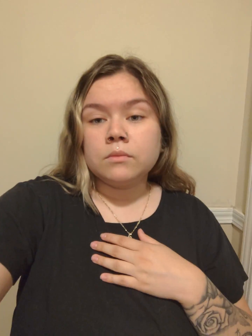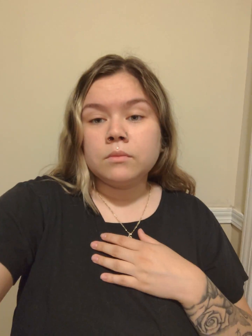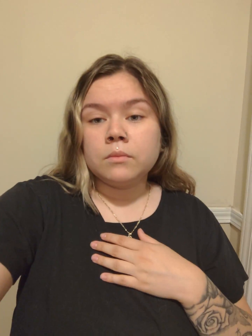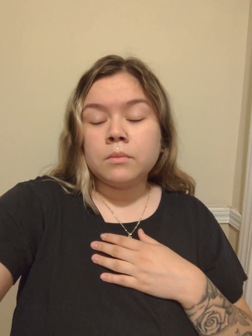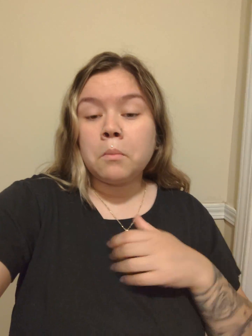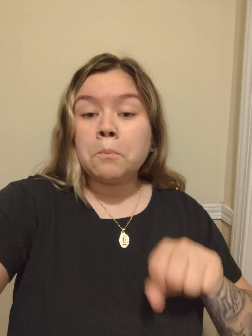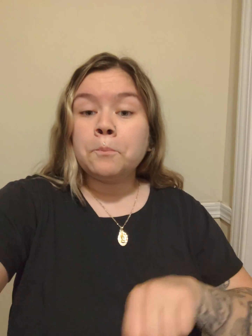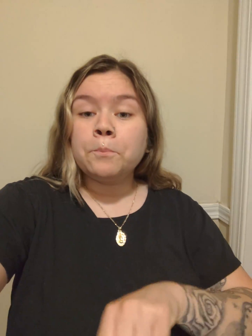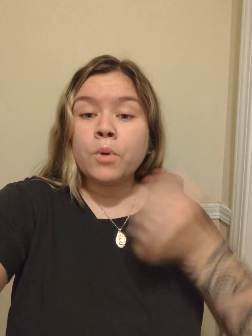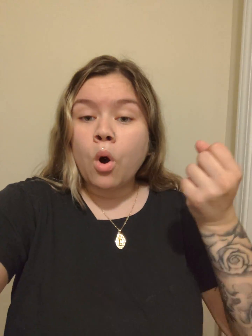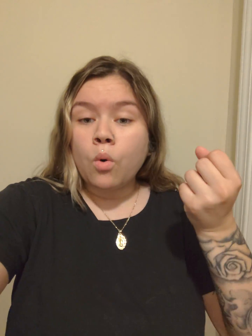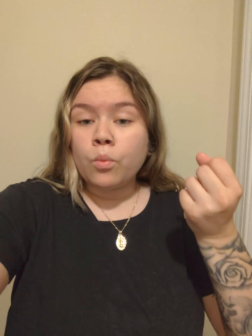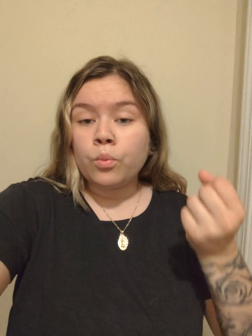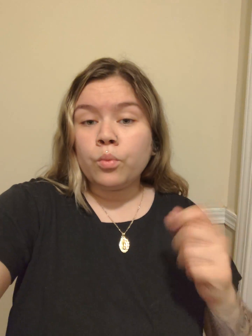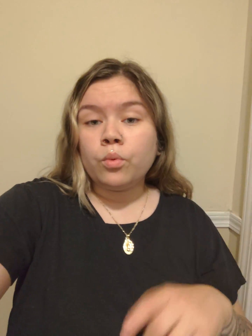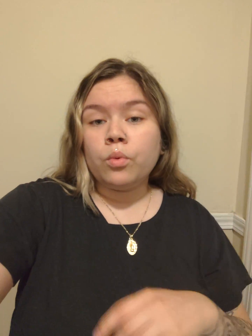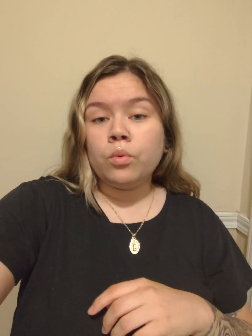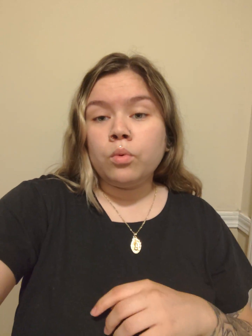broken